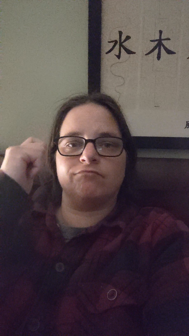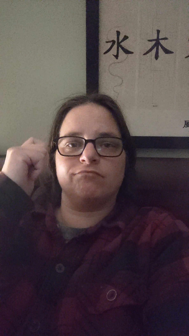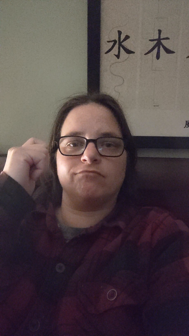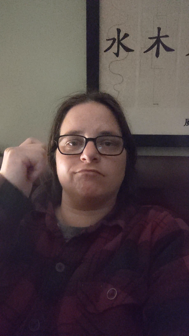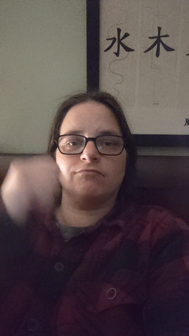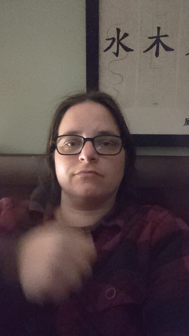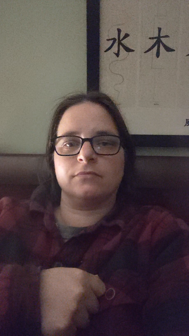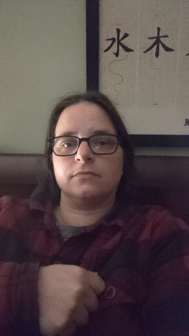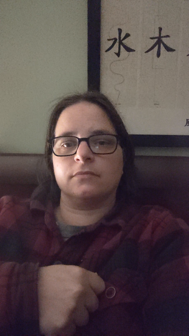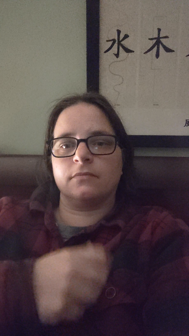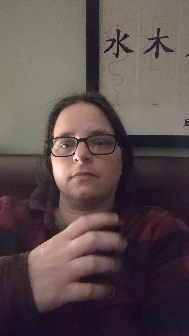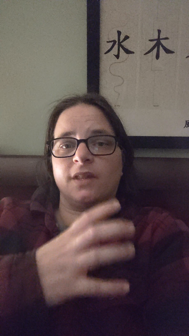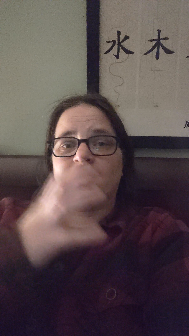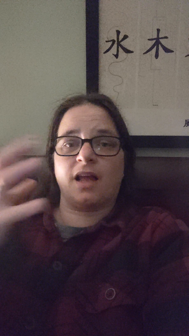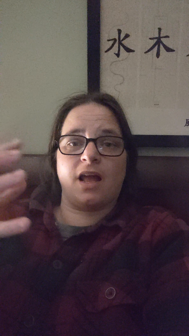a lot